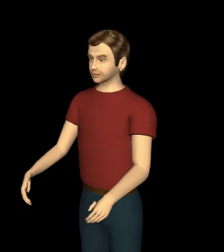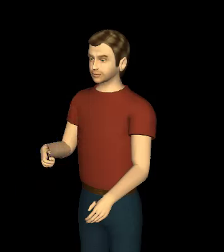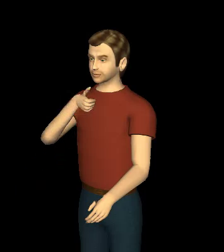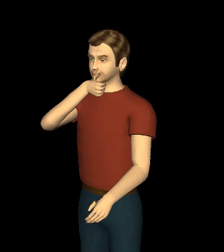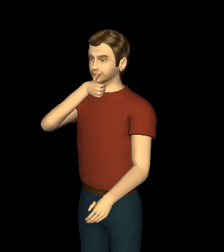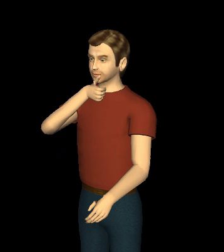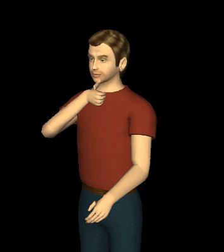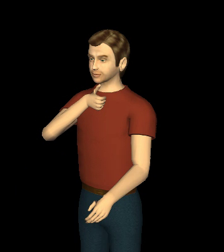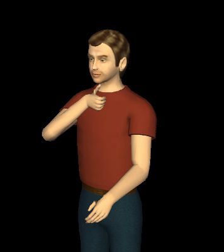ألم